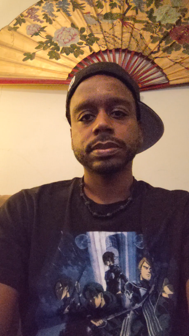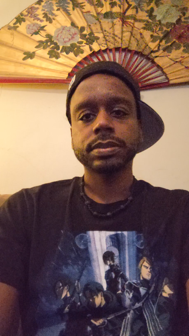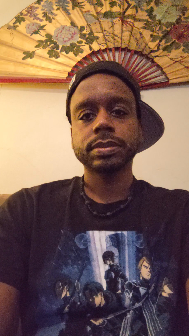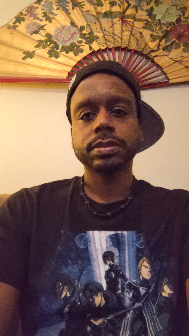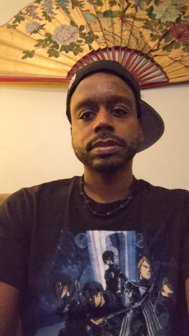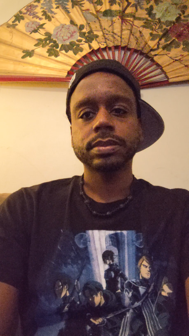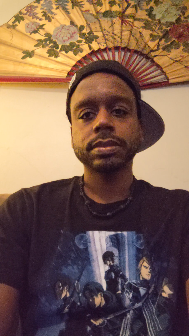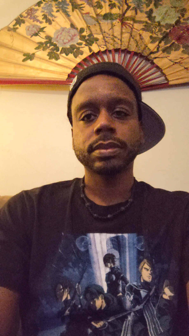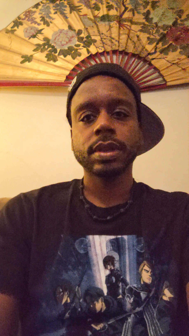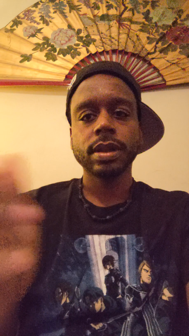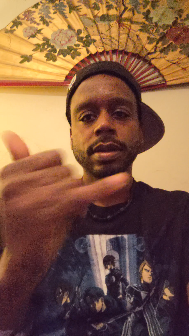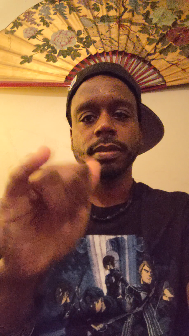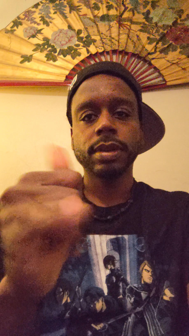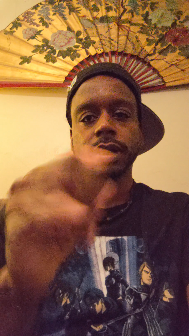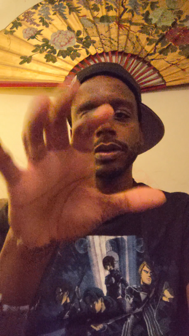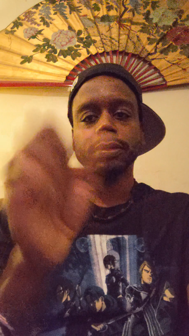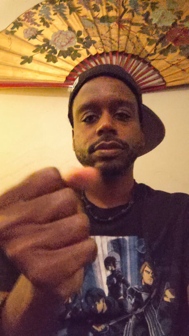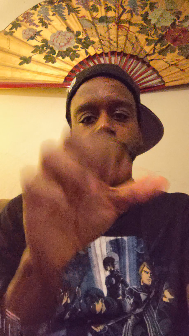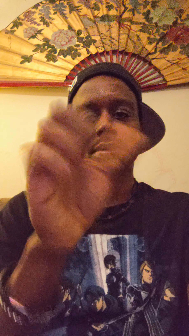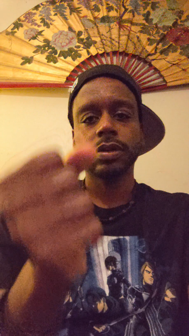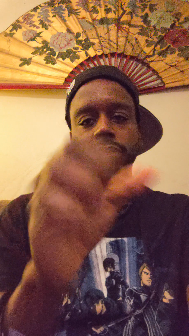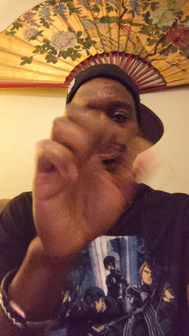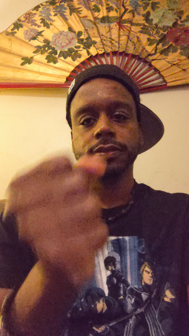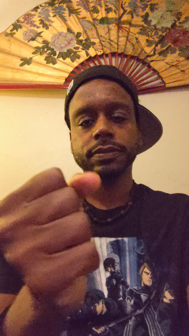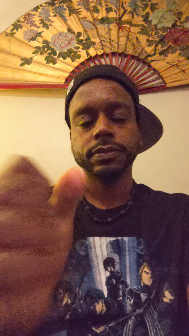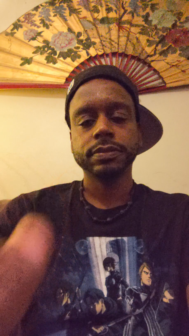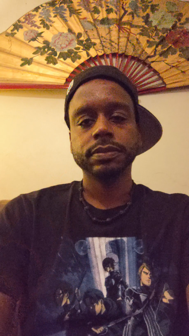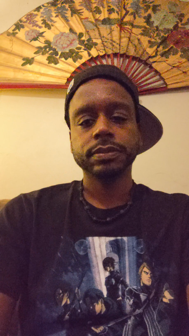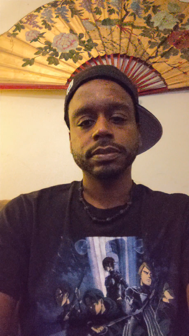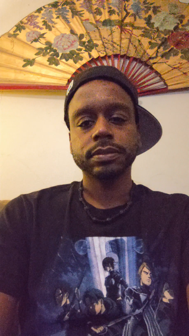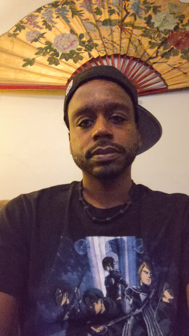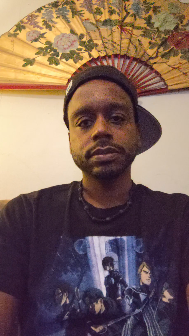play dough